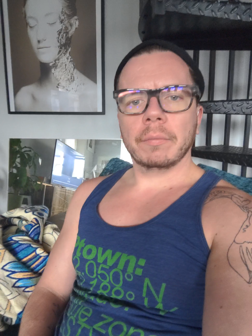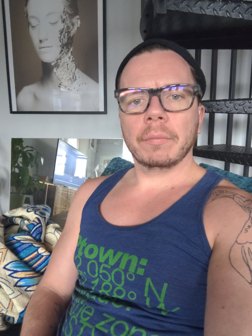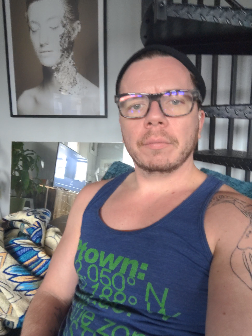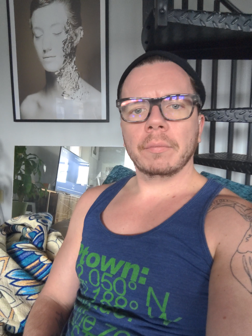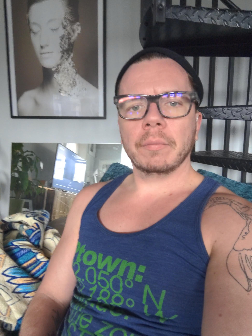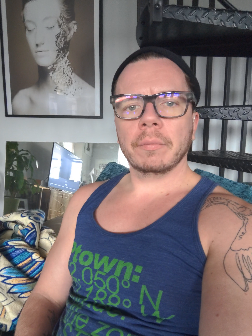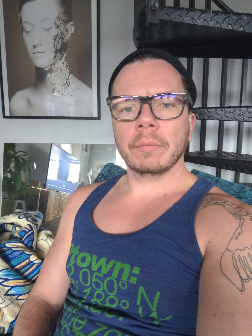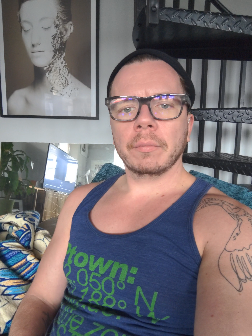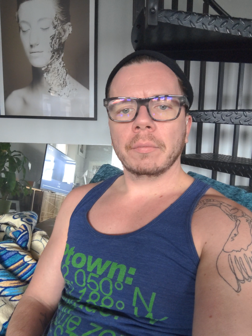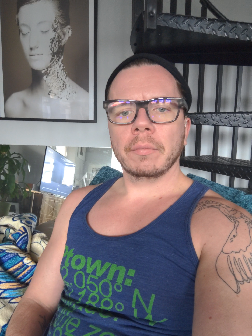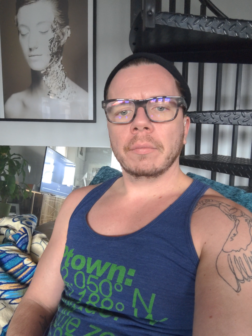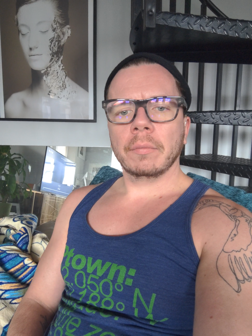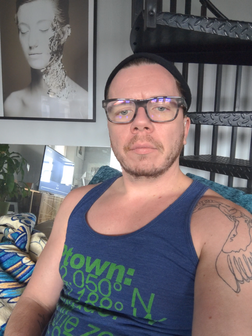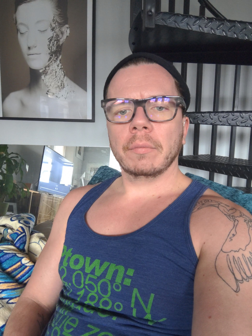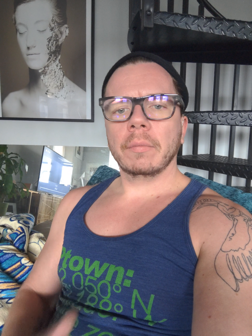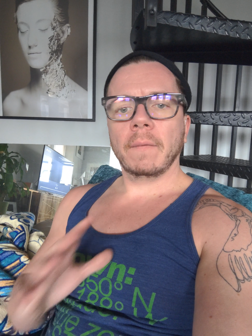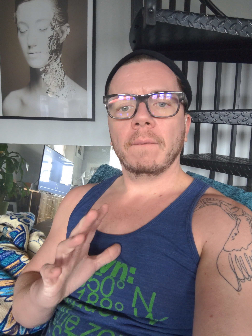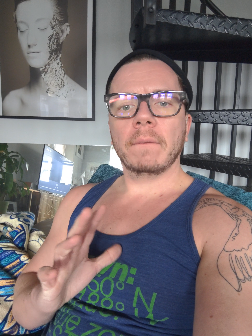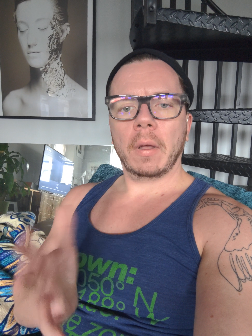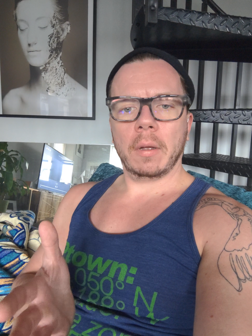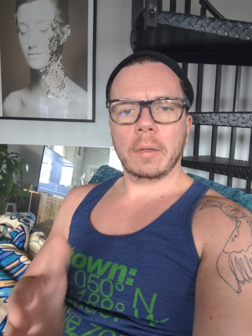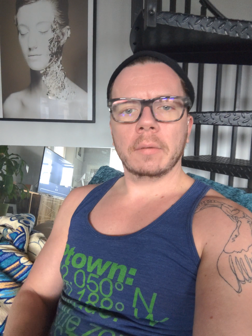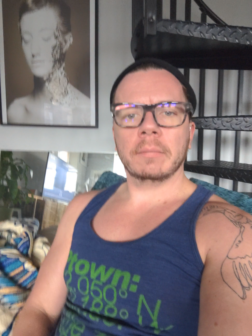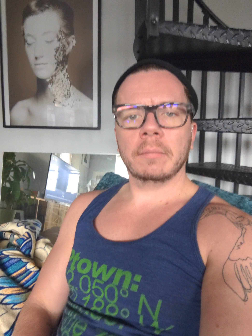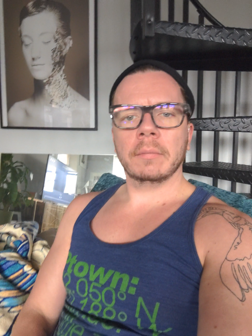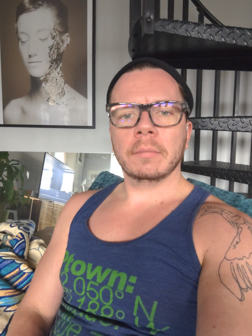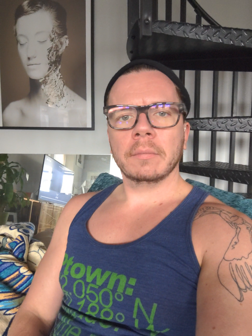fine